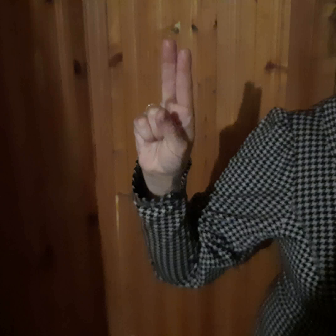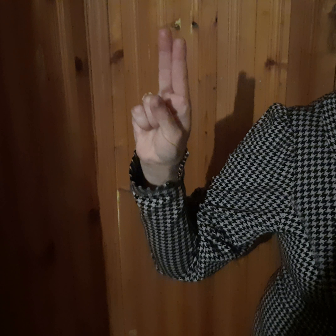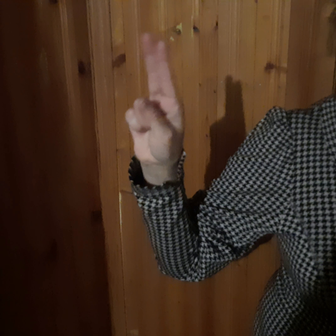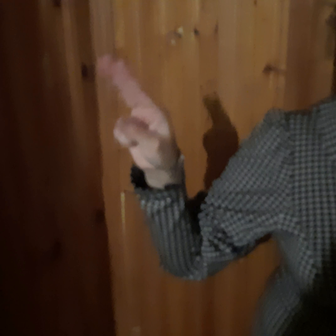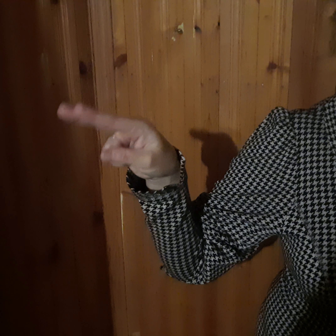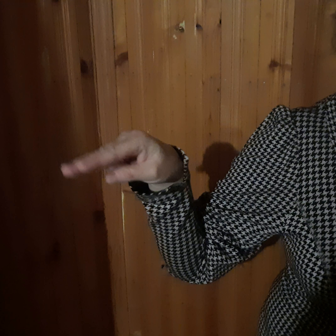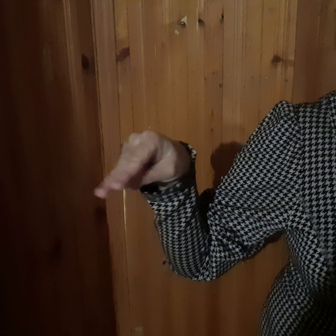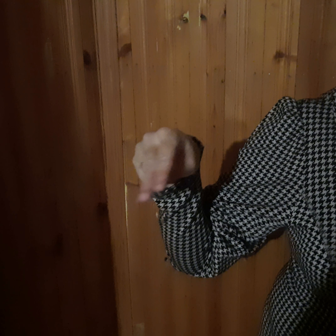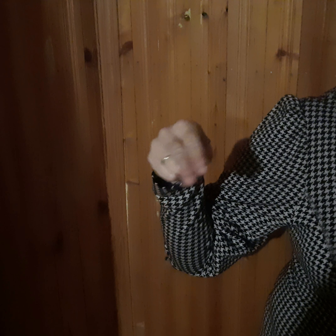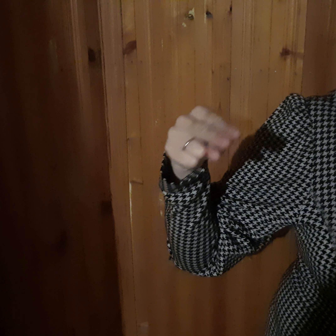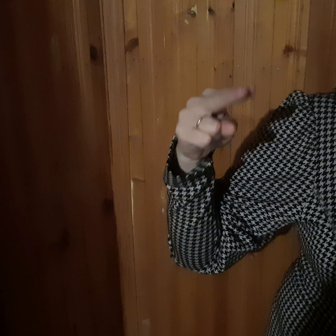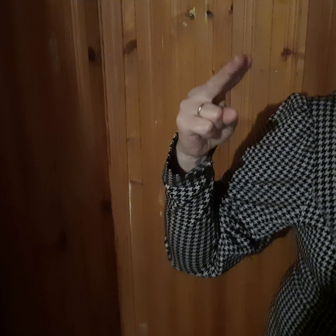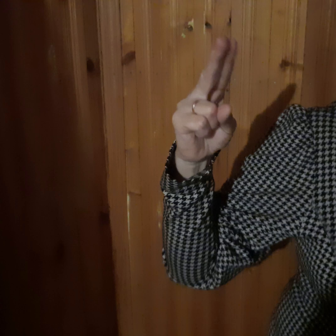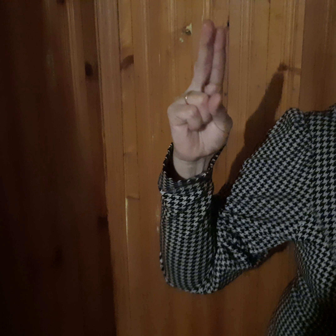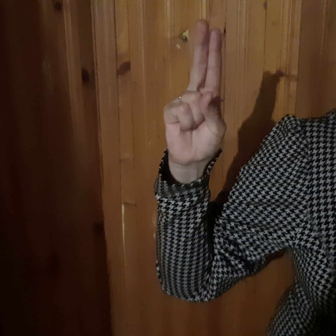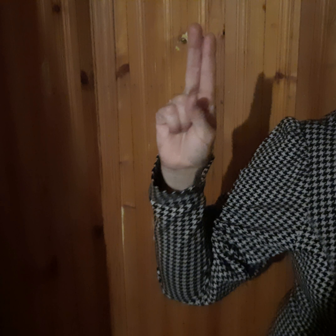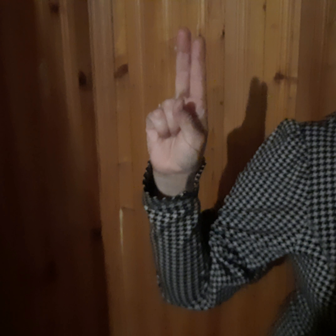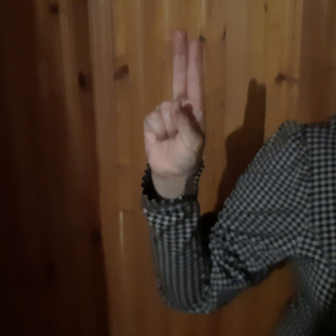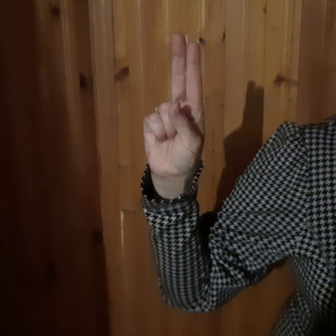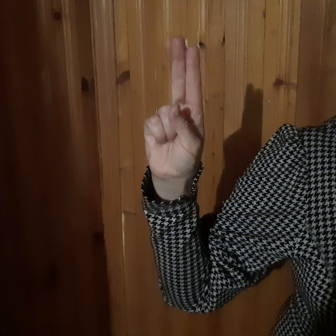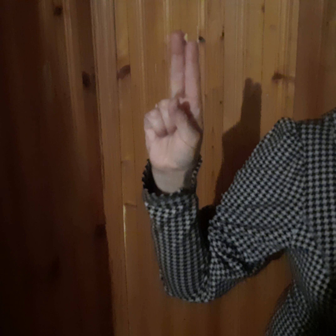Д